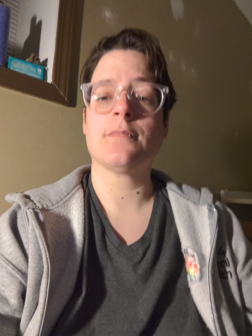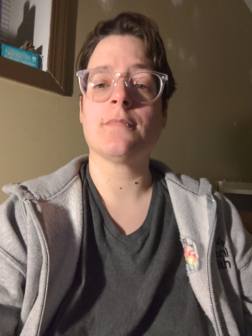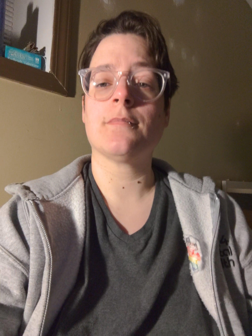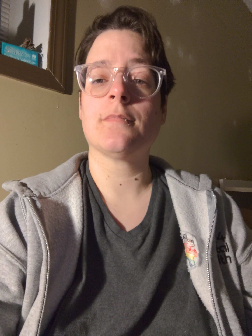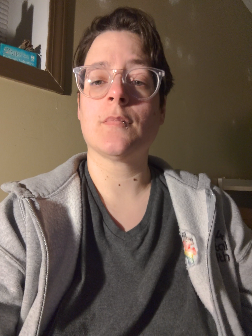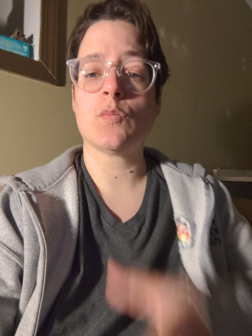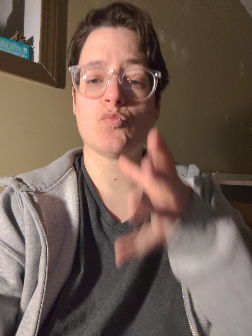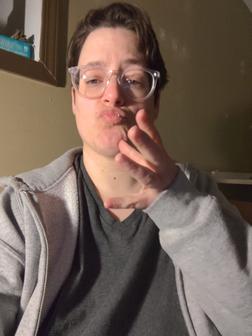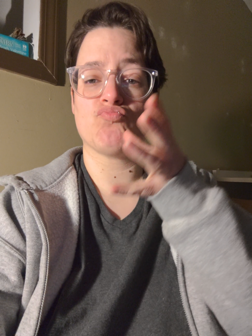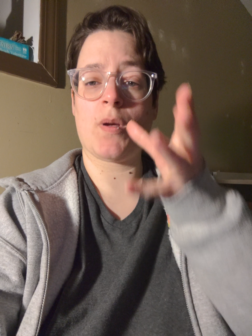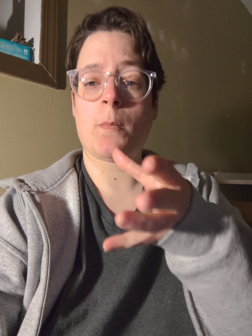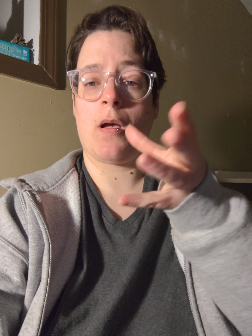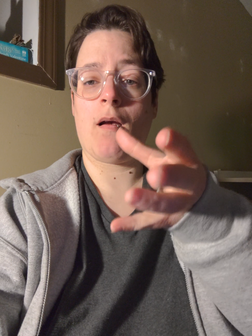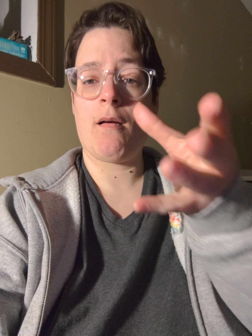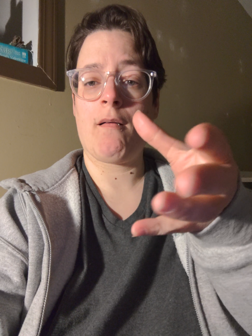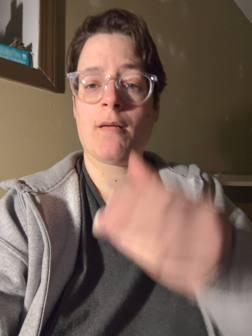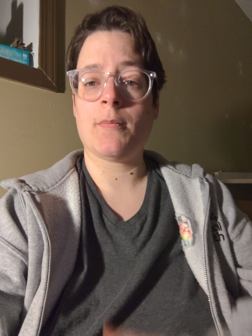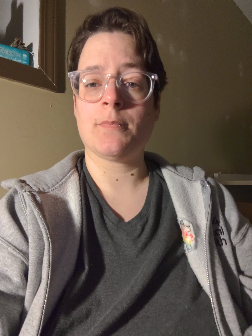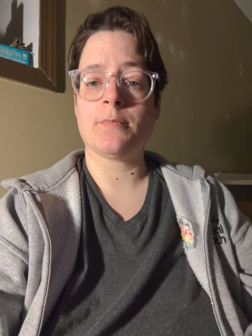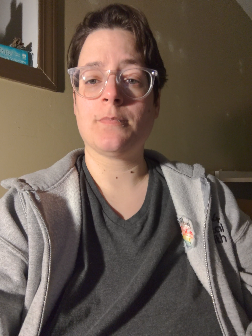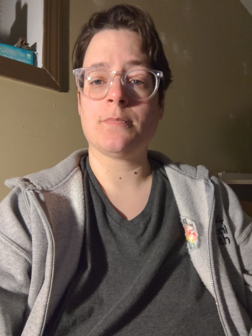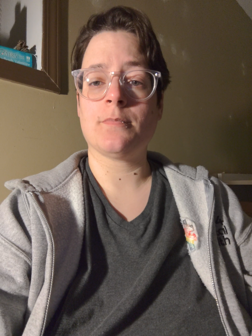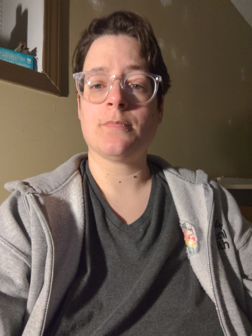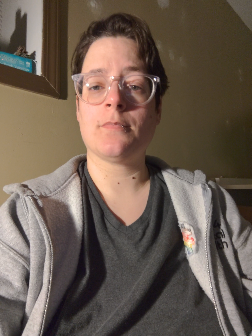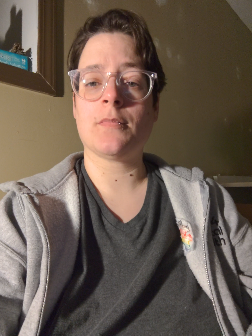grandma